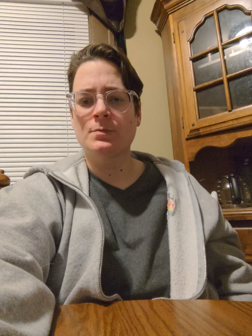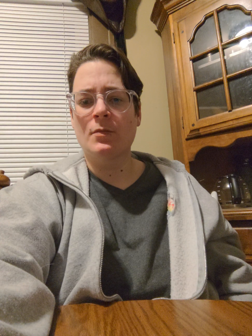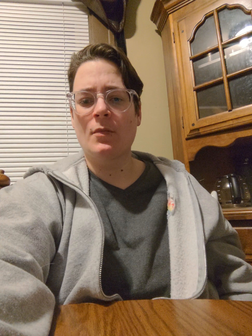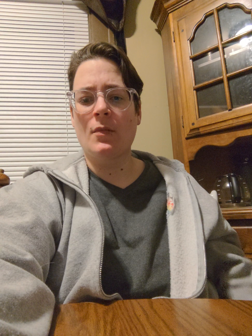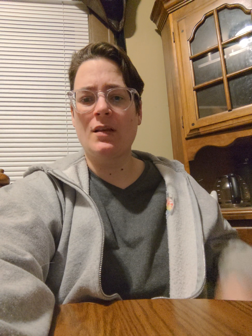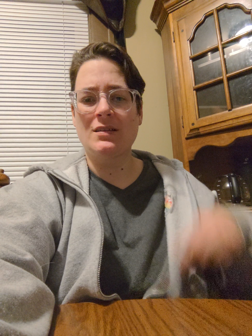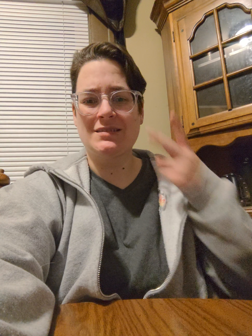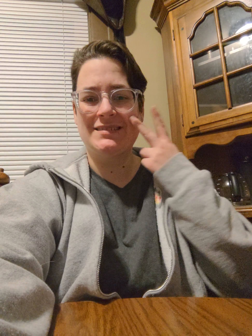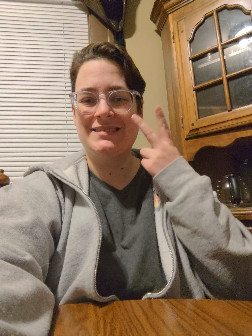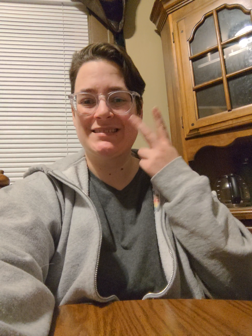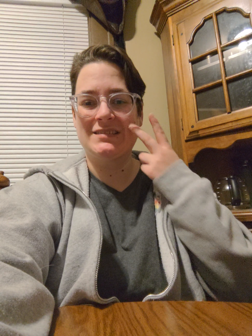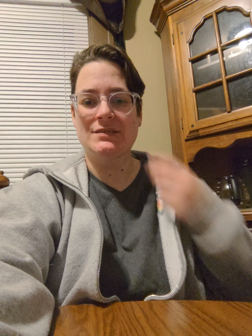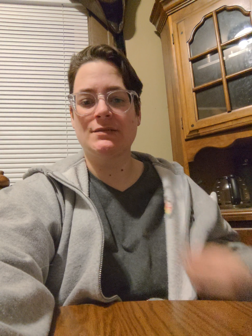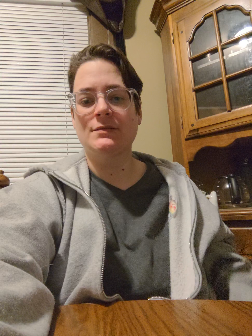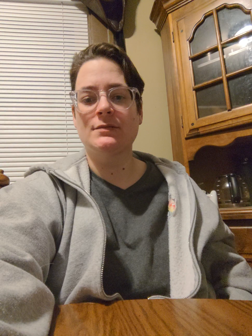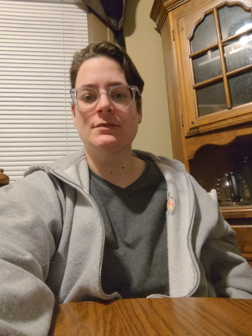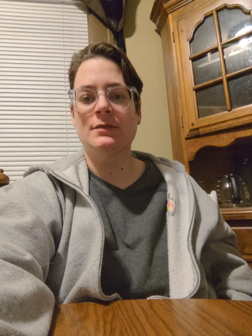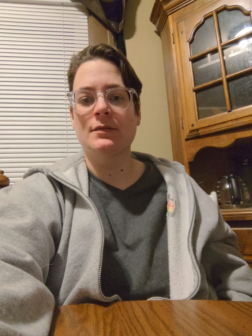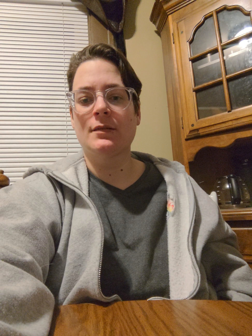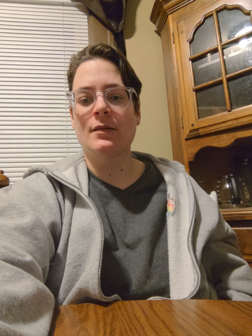see